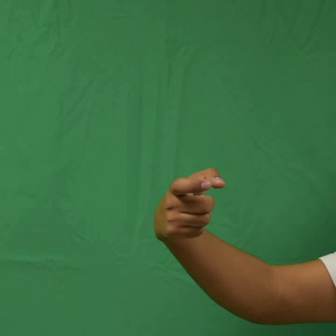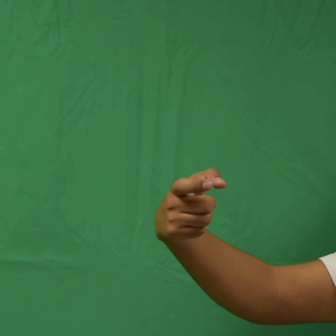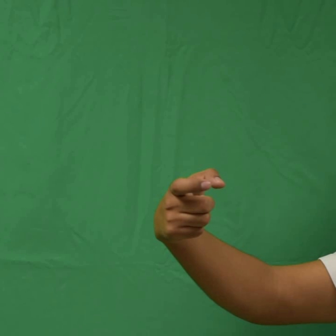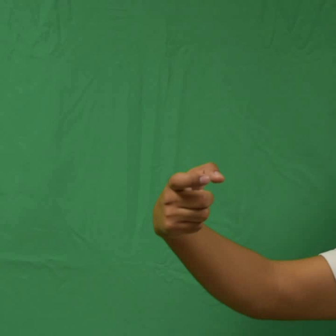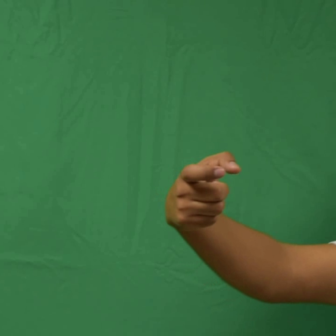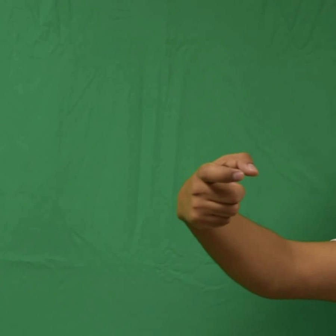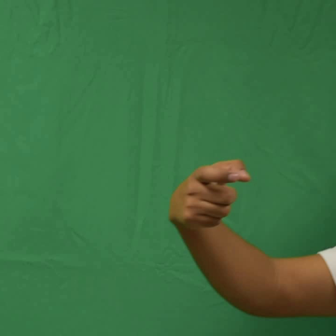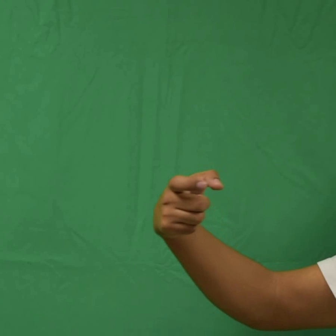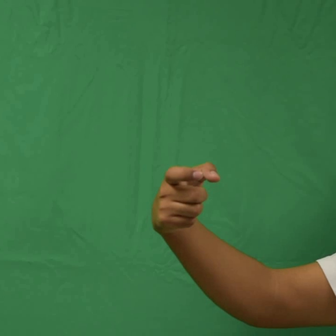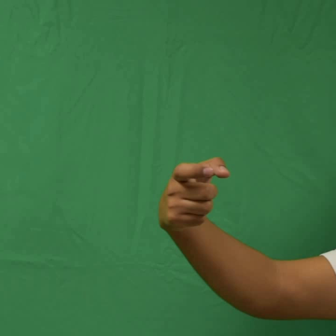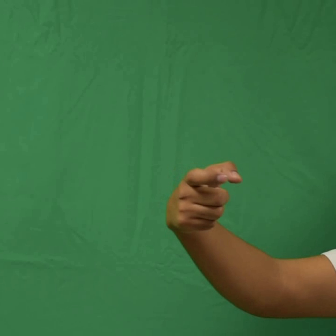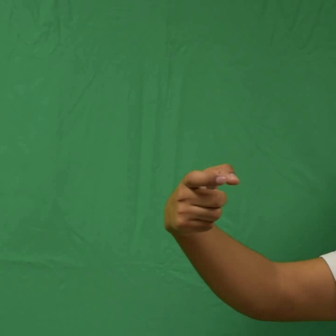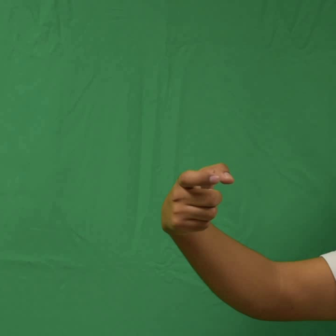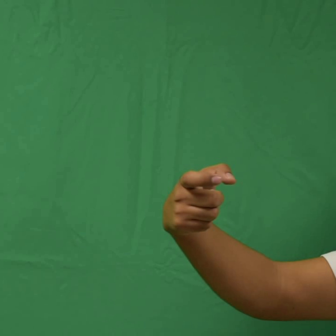X